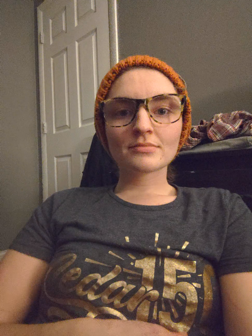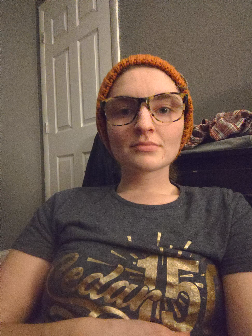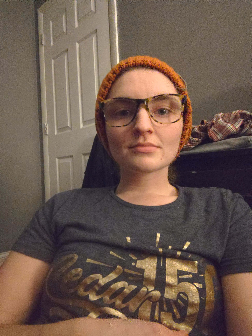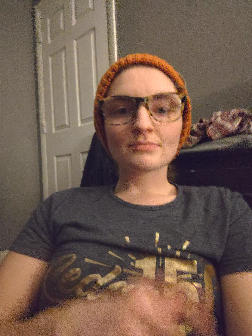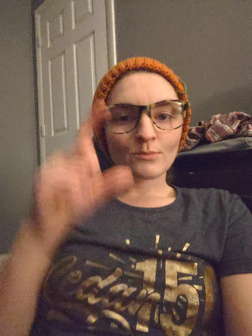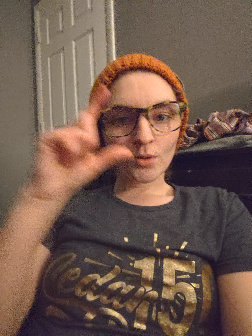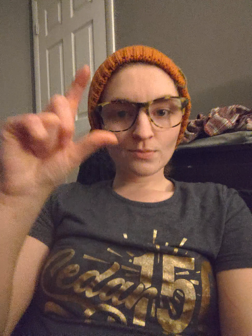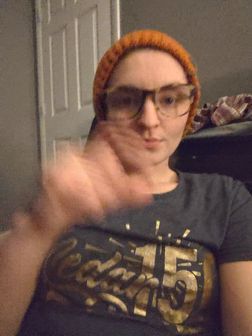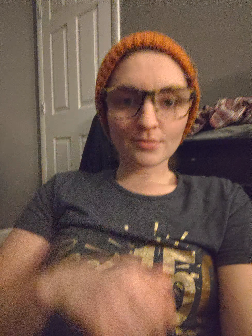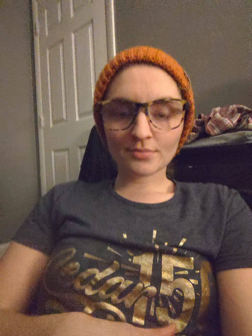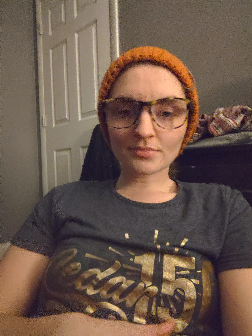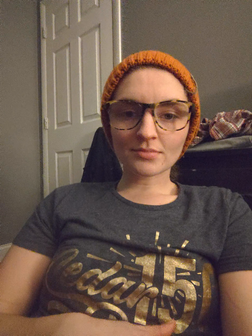moon